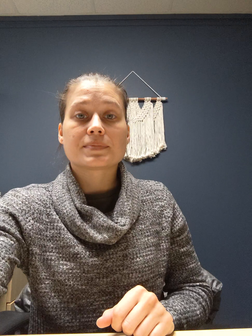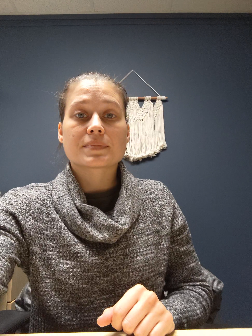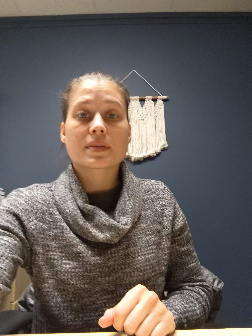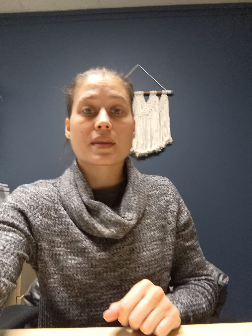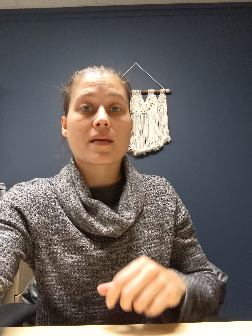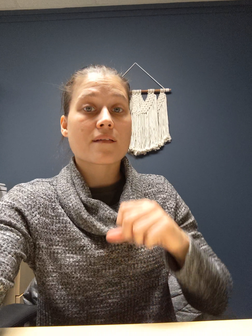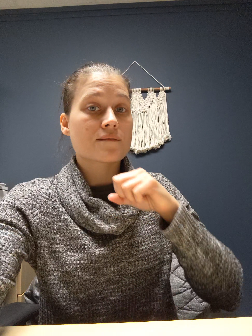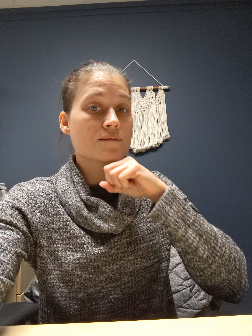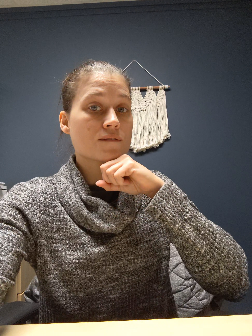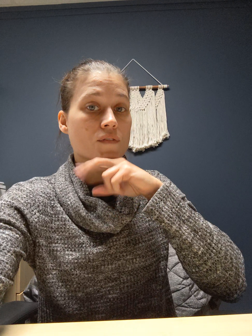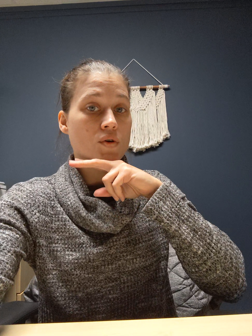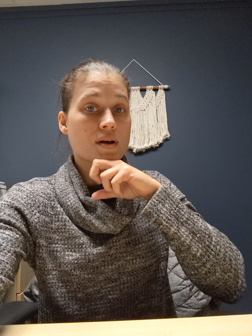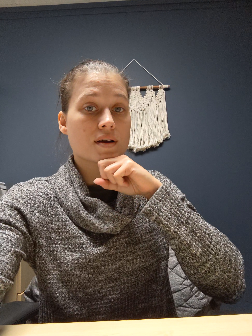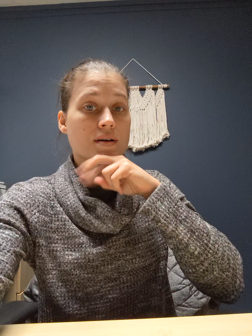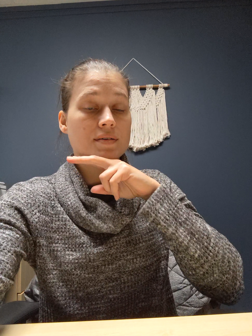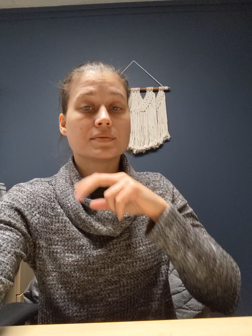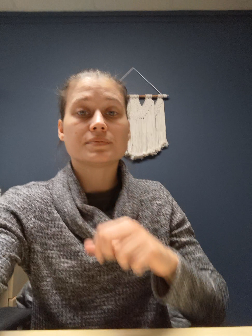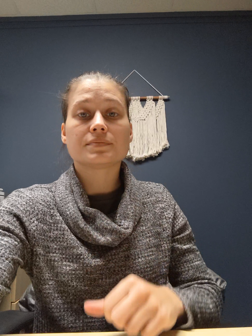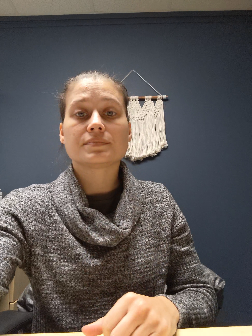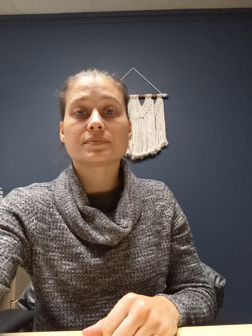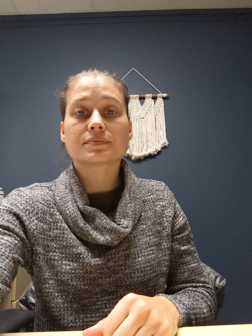frog